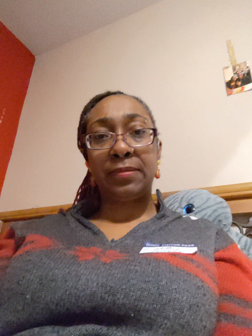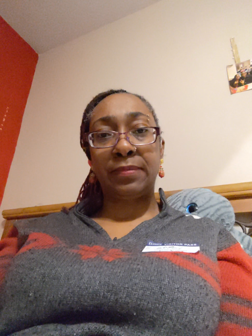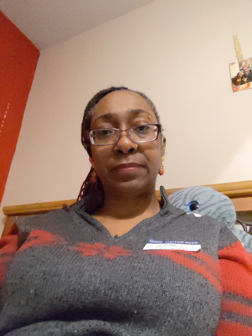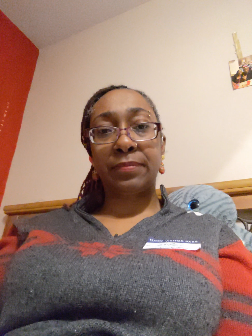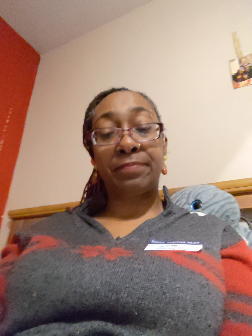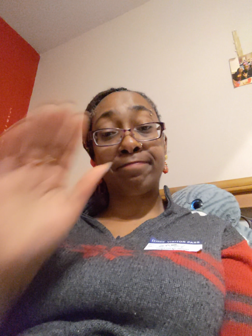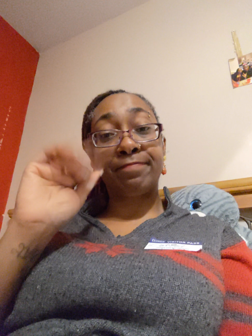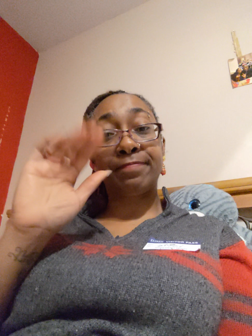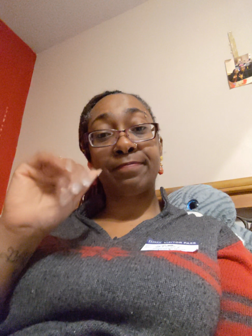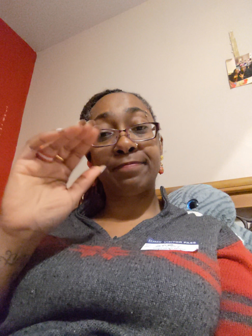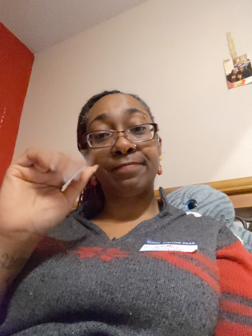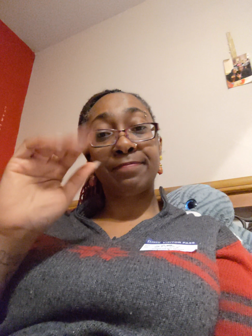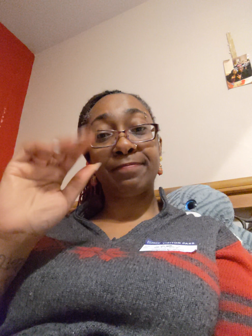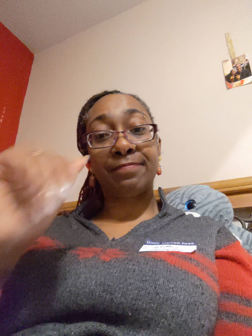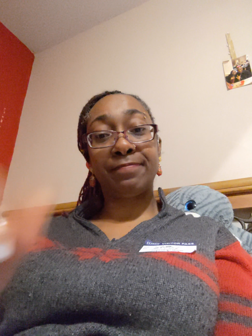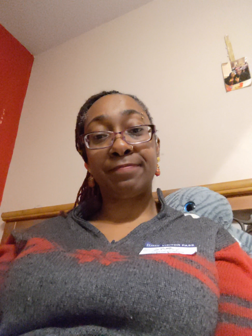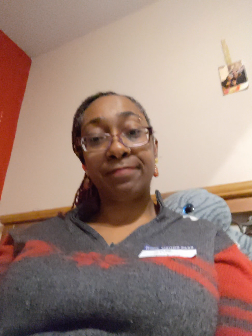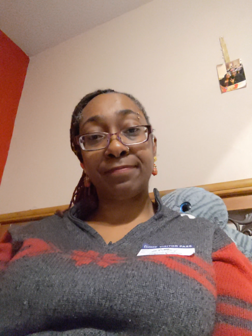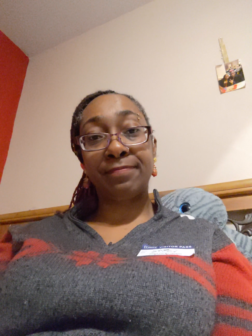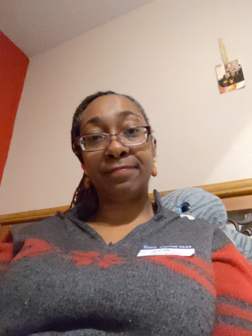bye